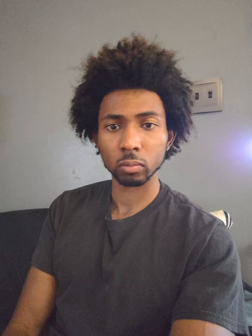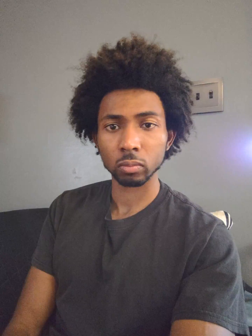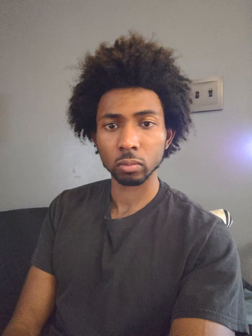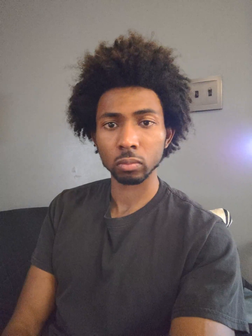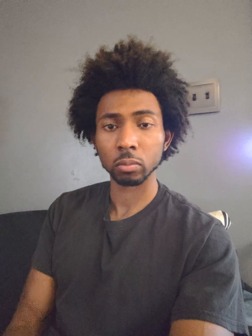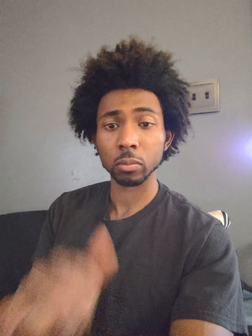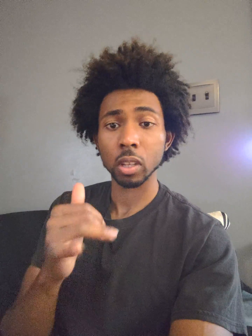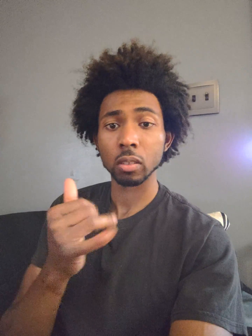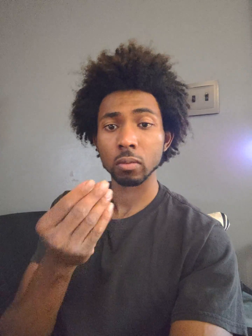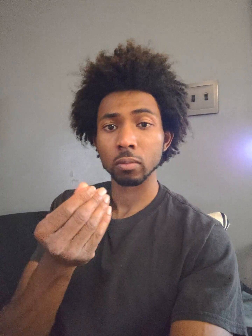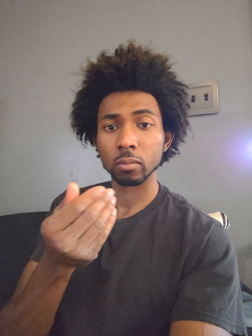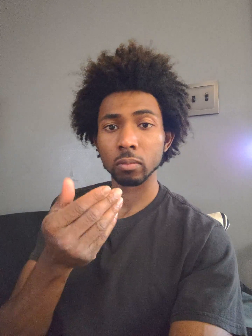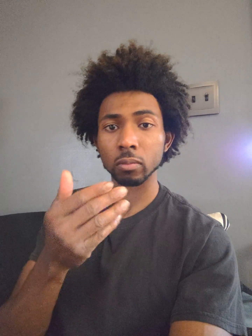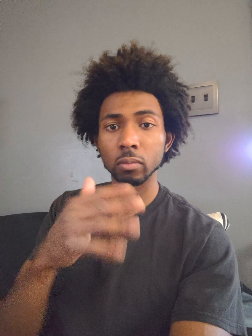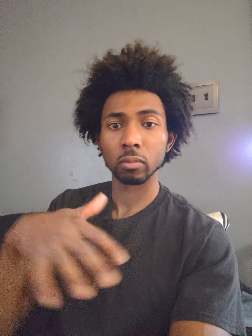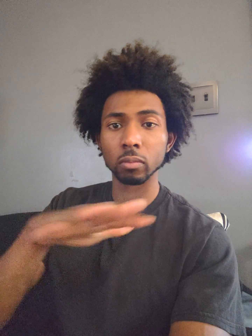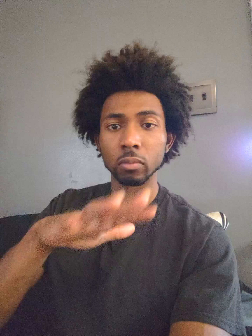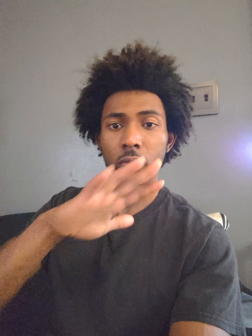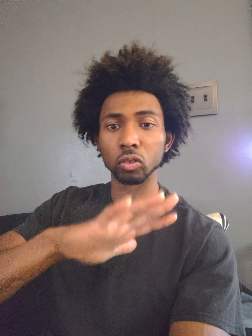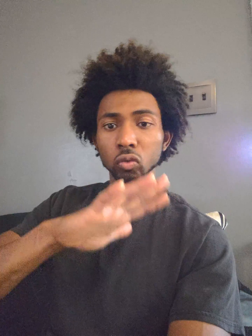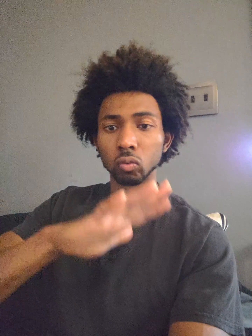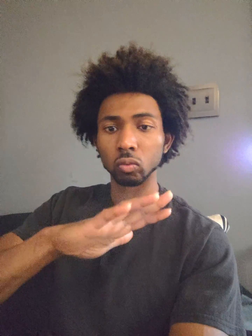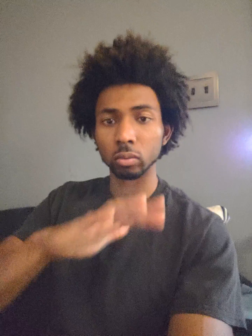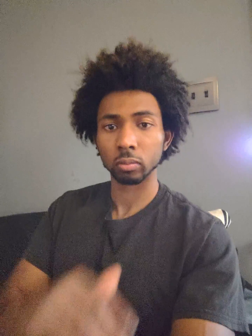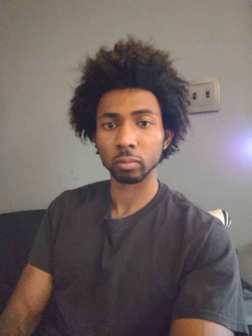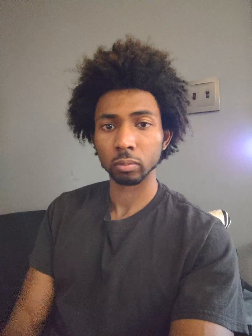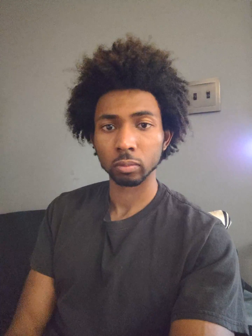playground